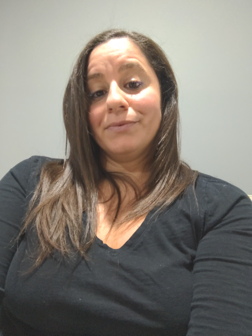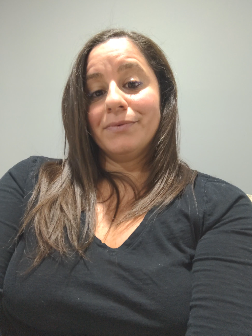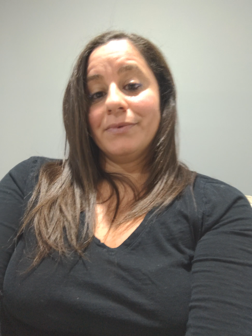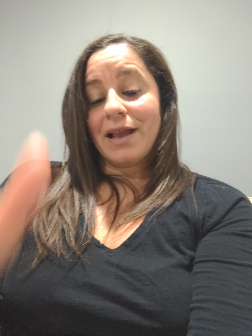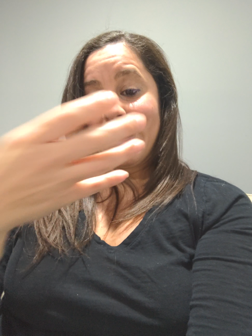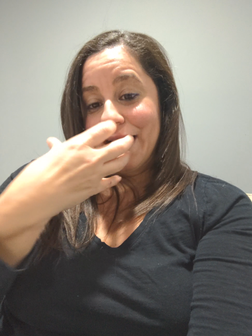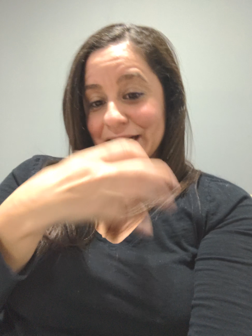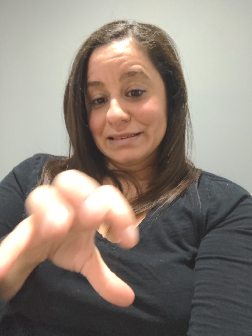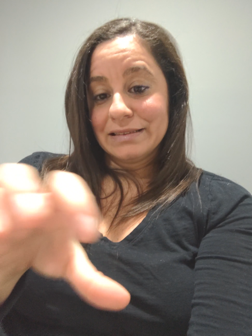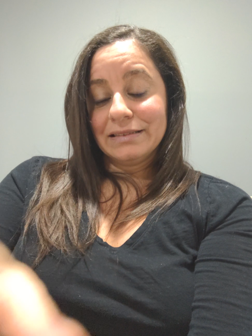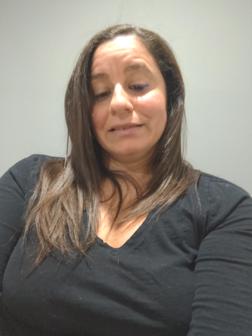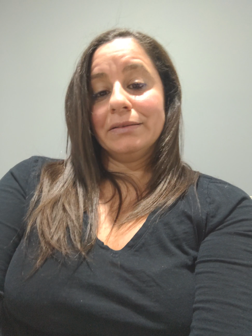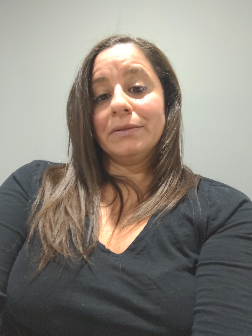hot